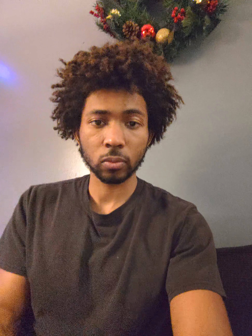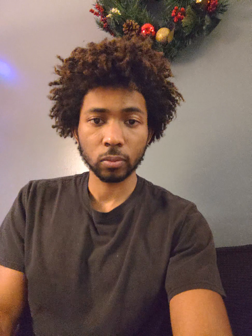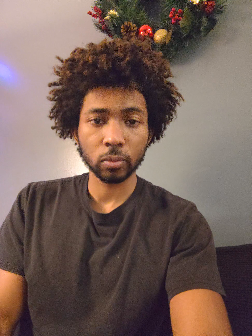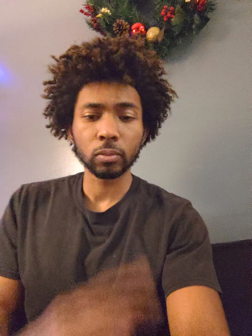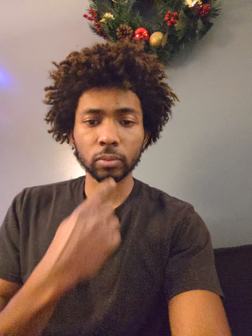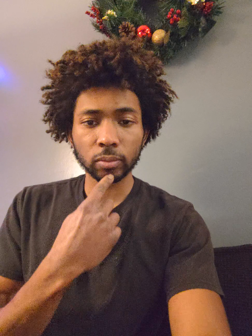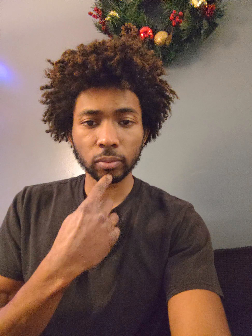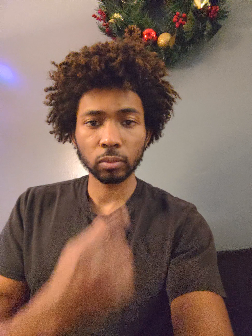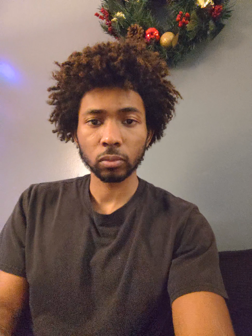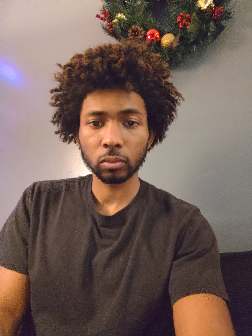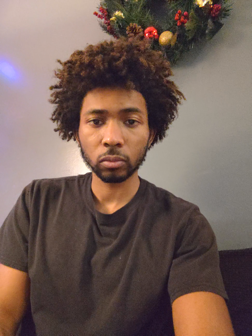say